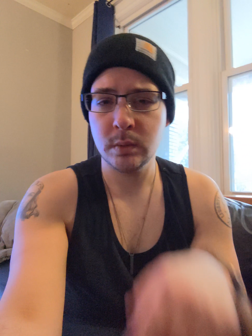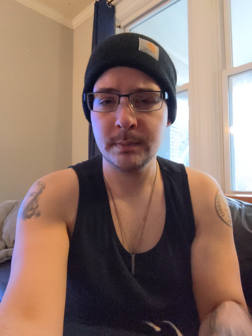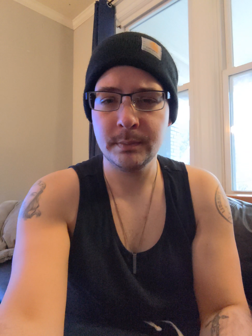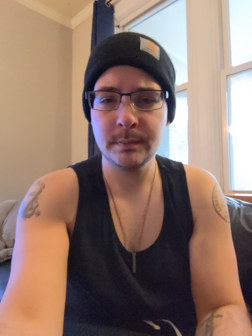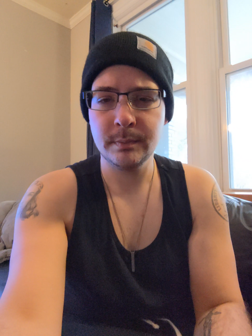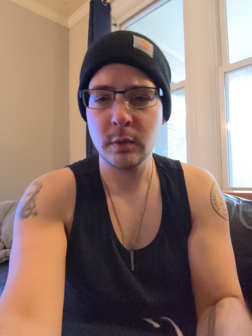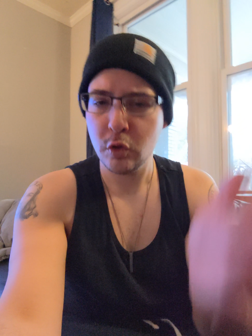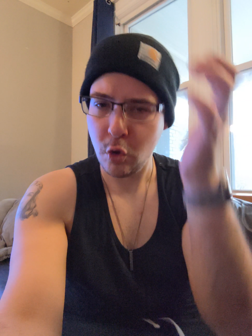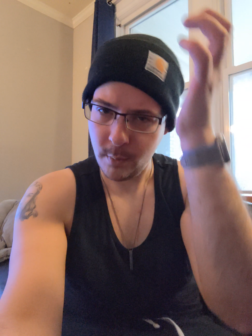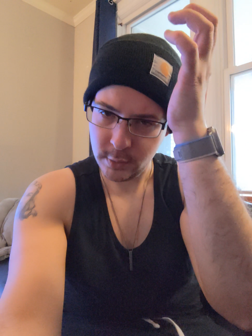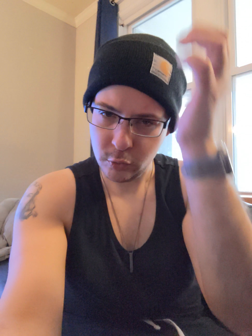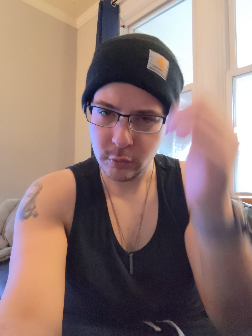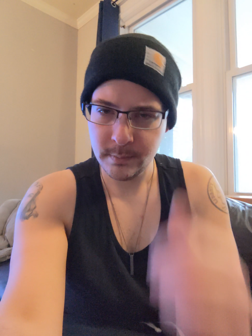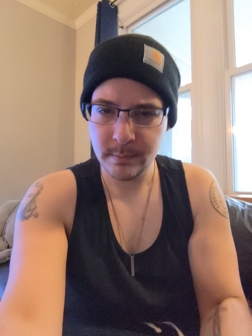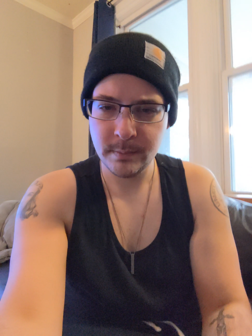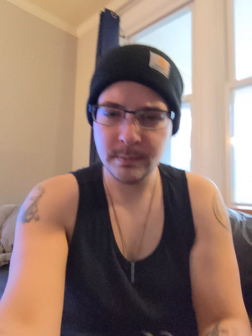garbage